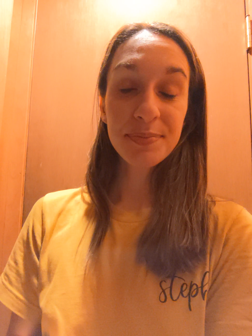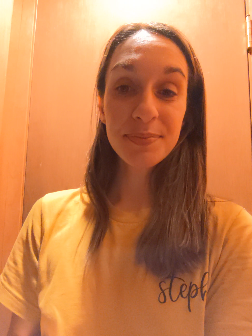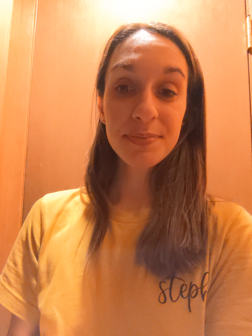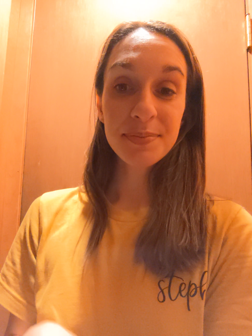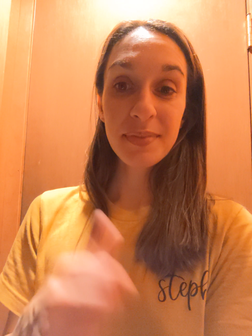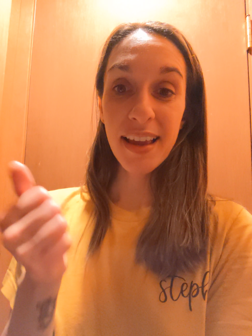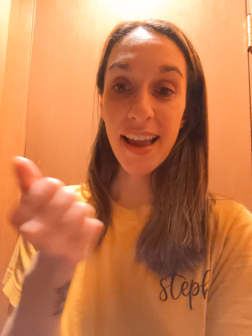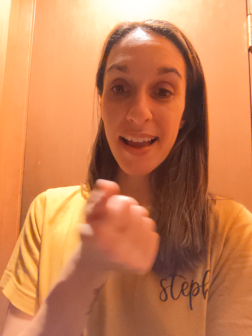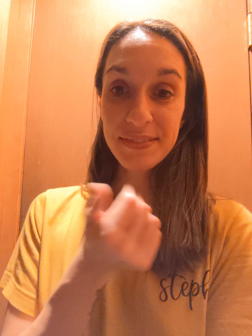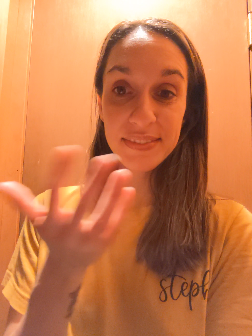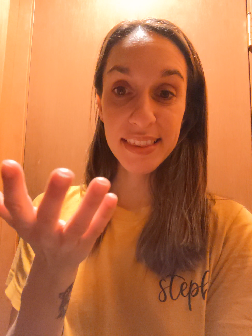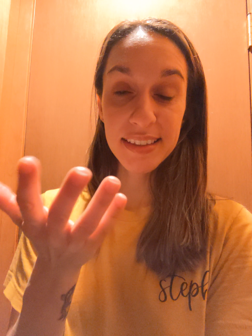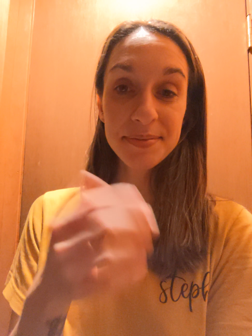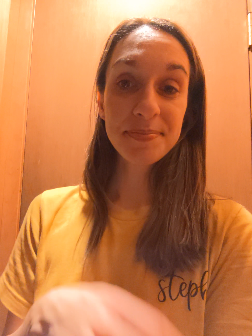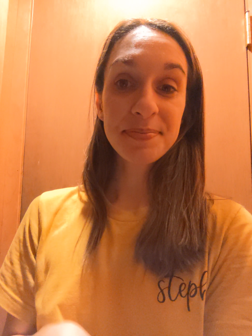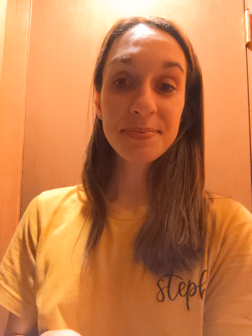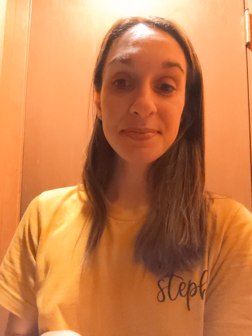every